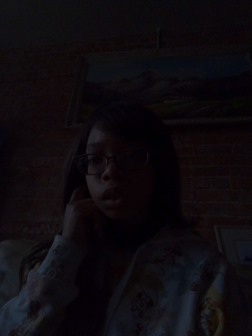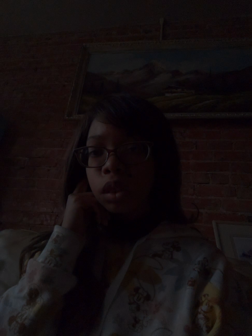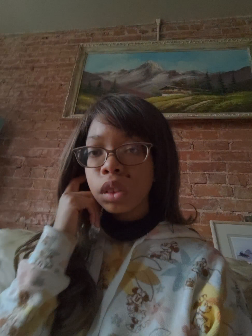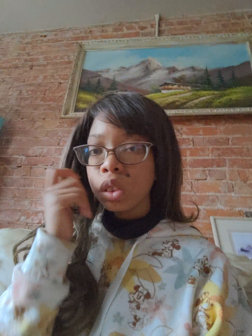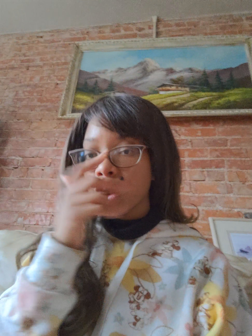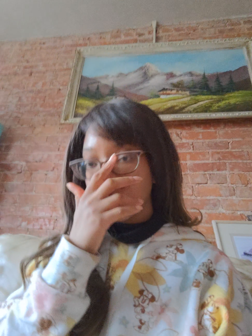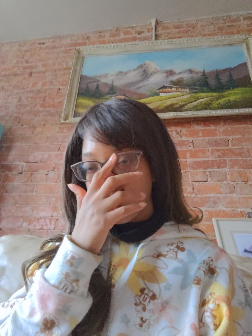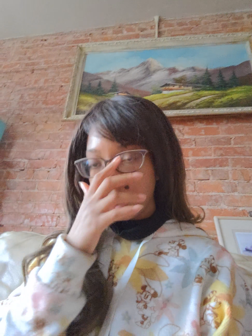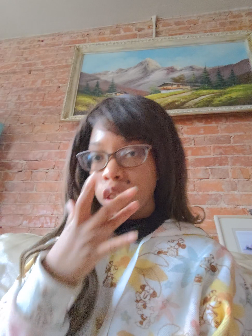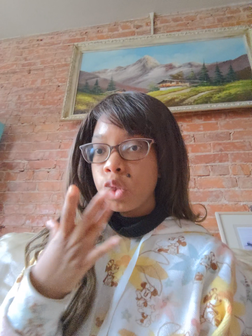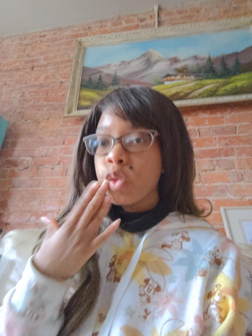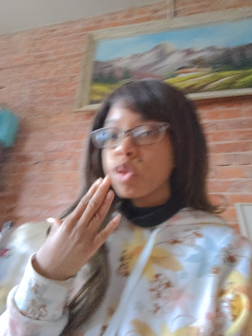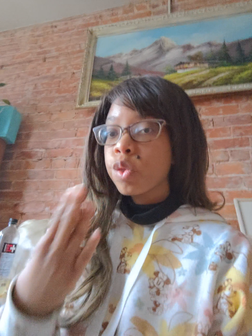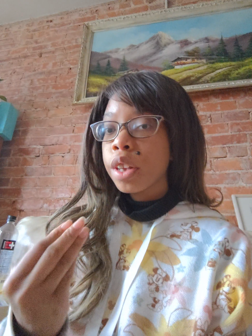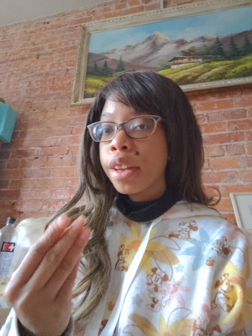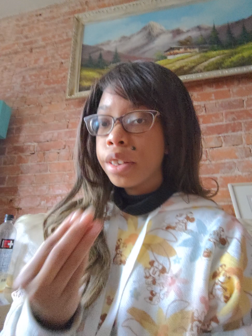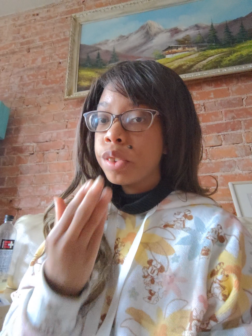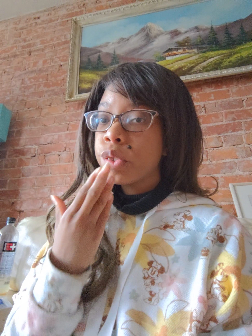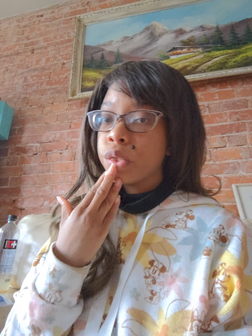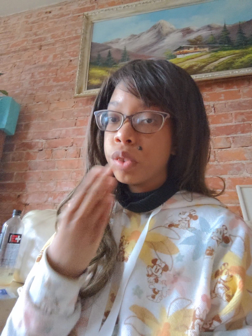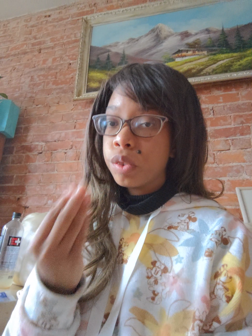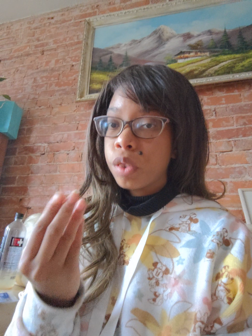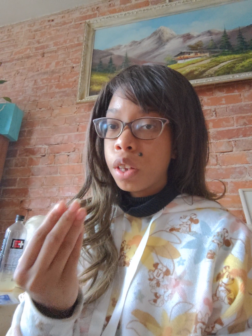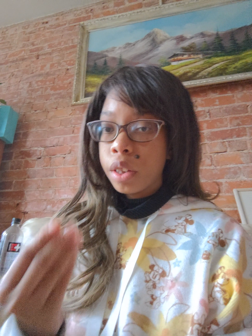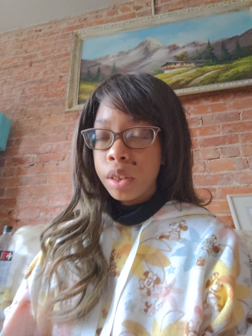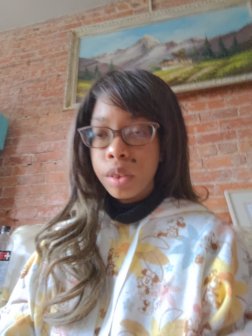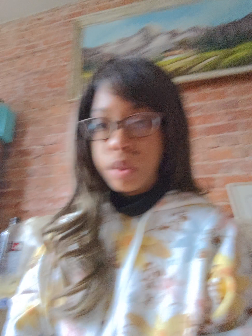wet